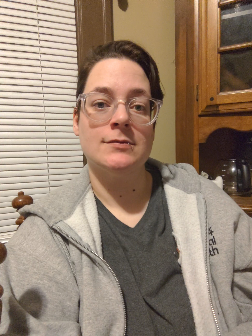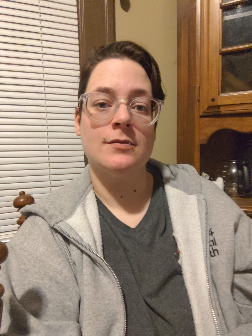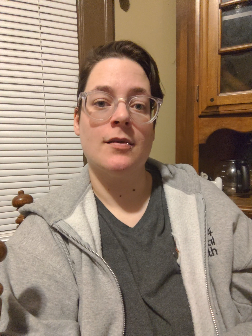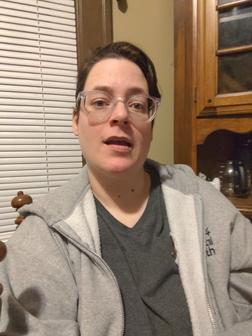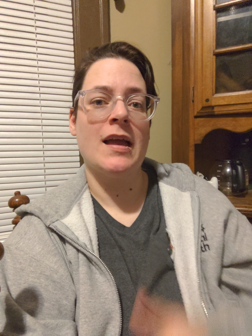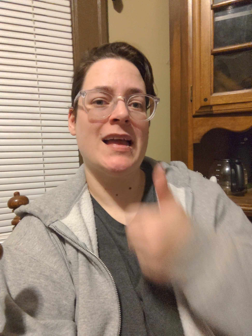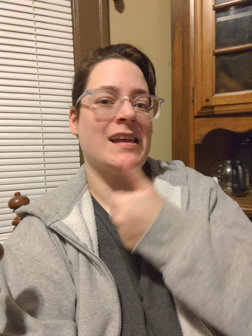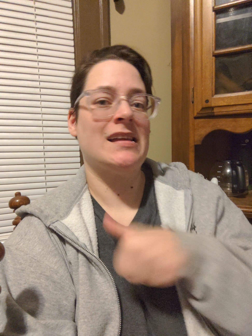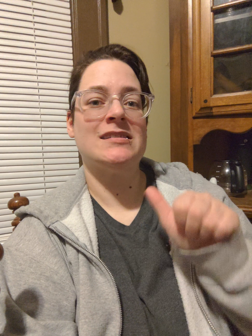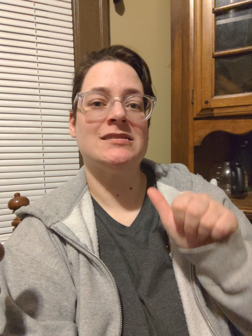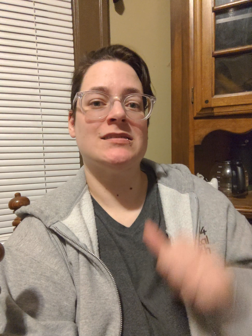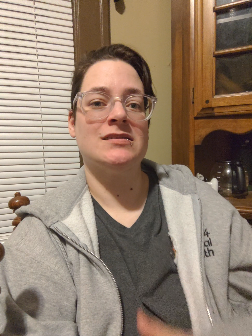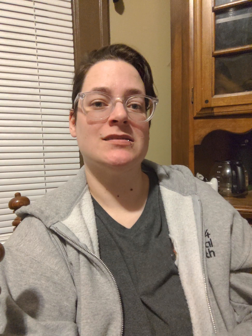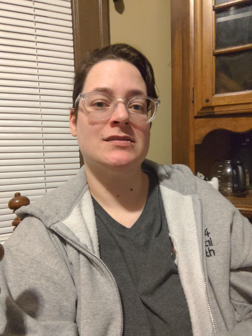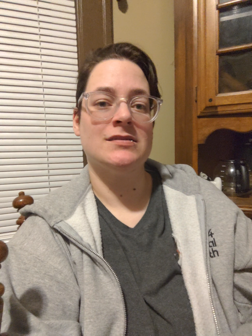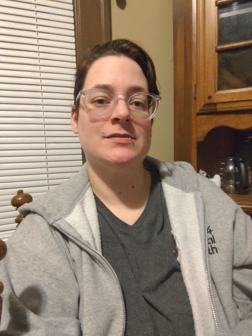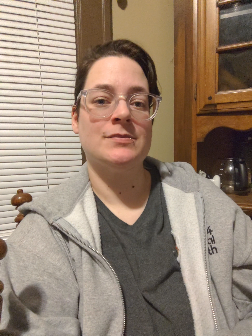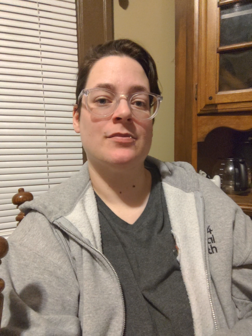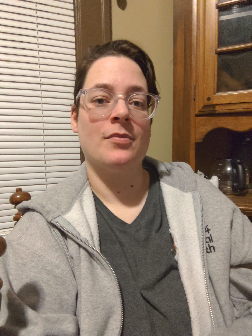any